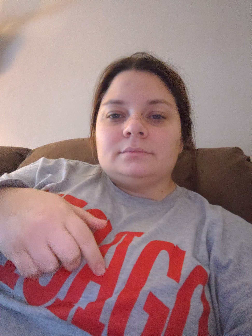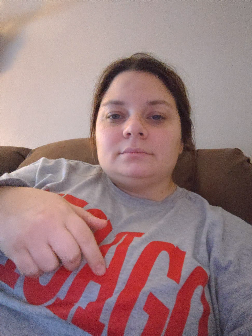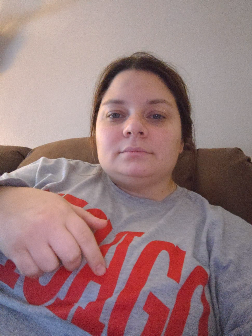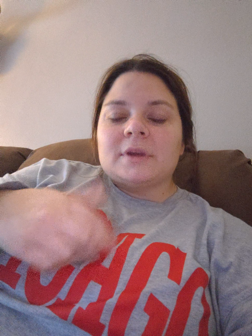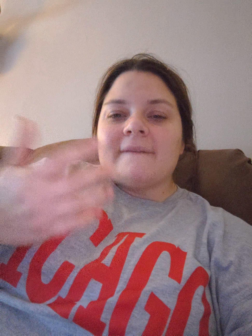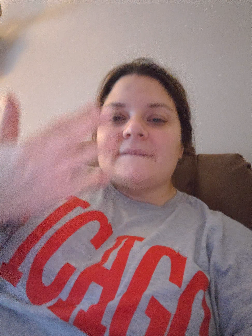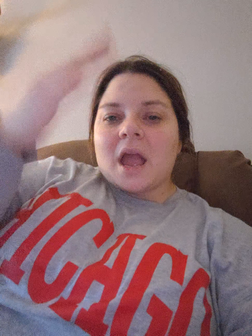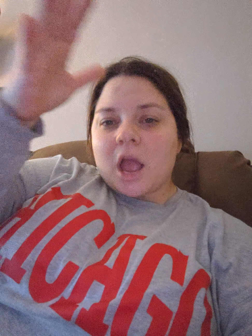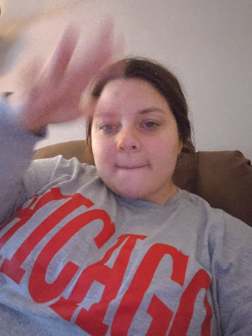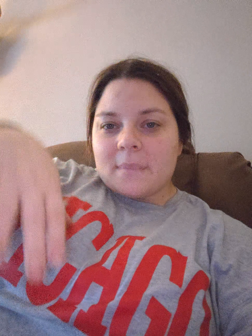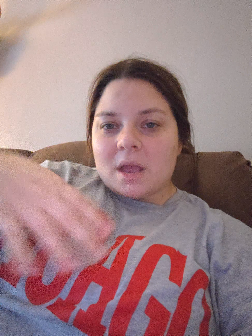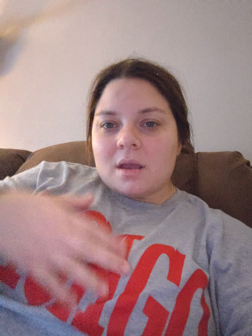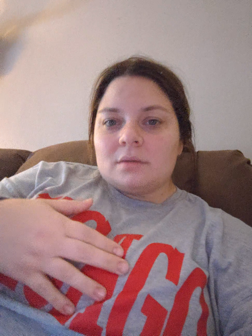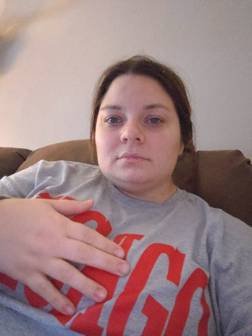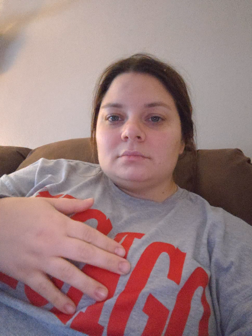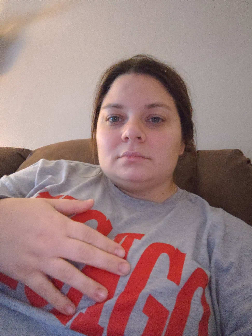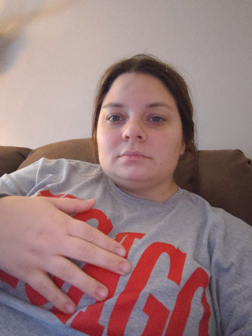fireman